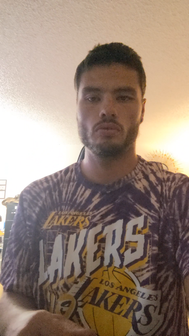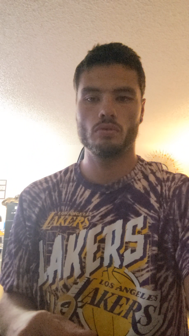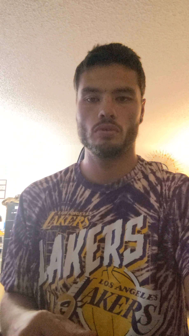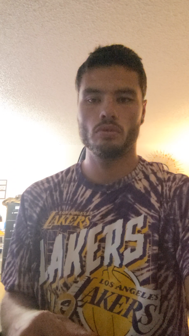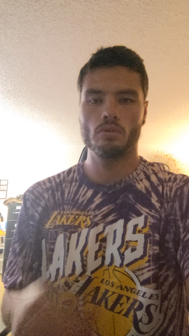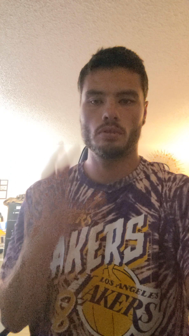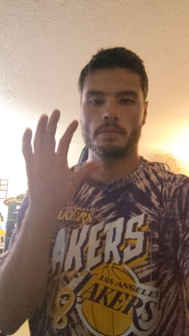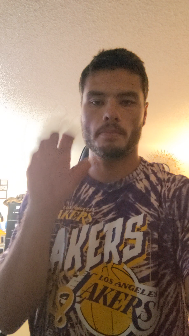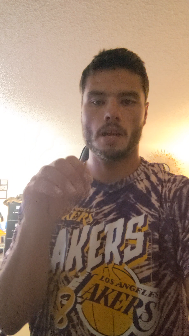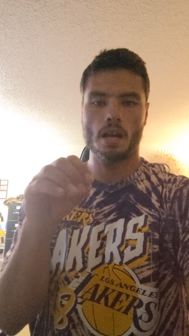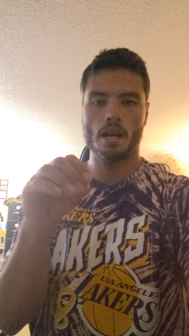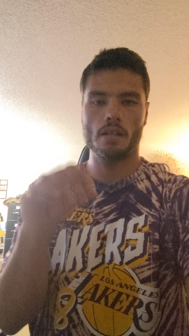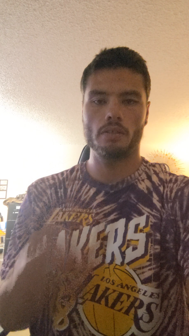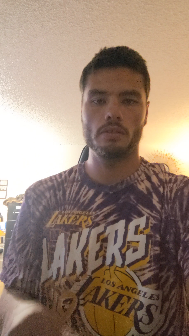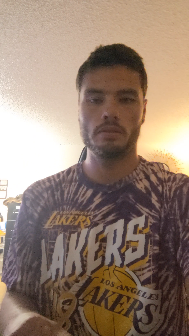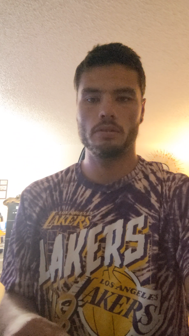bite